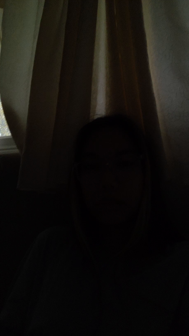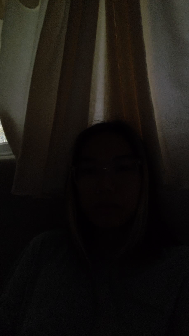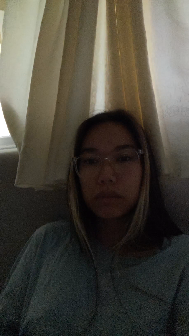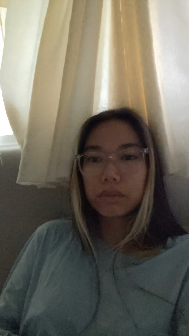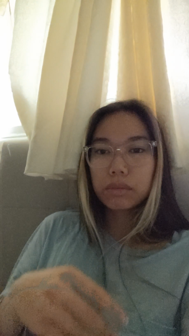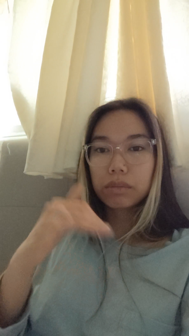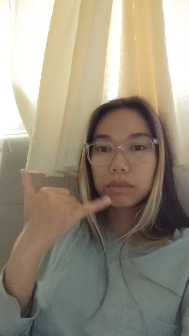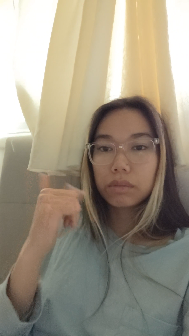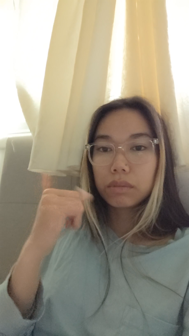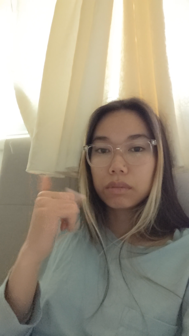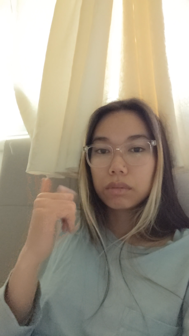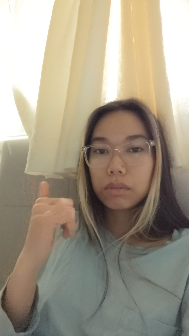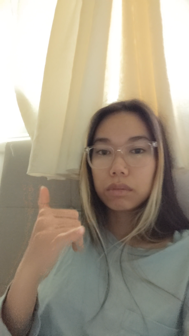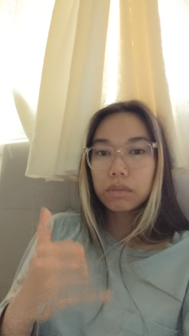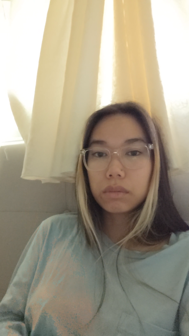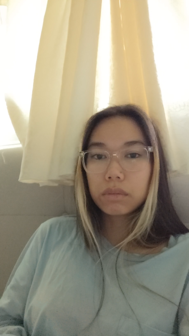party